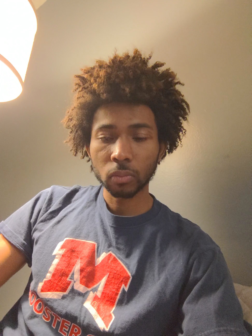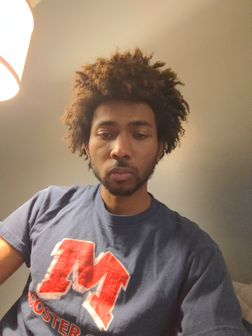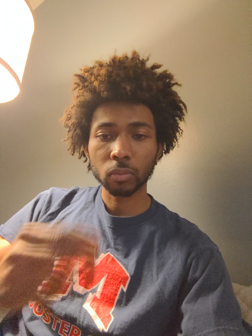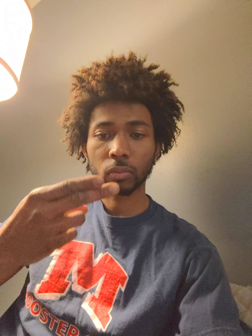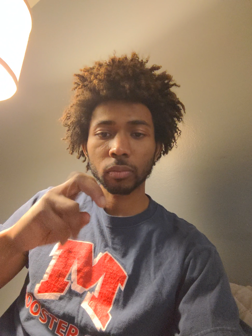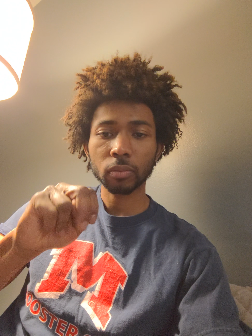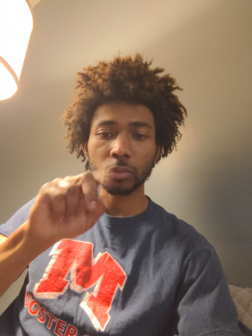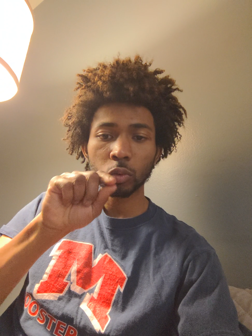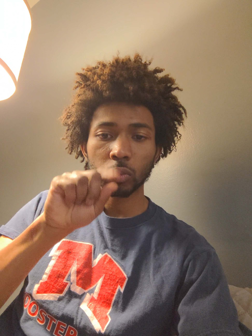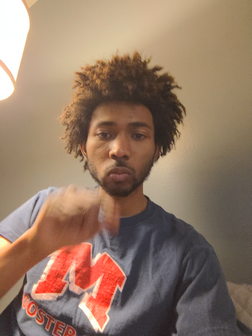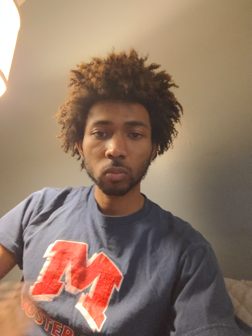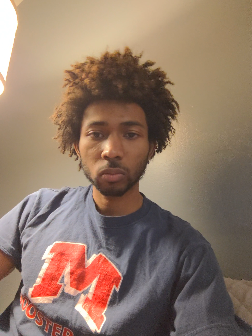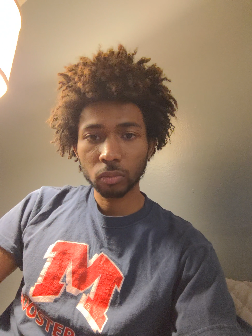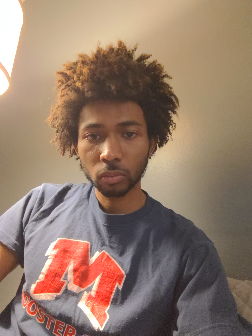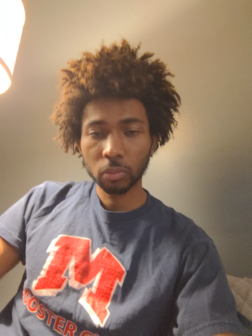hen